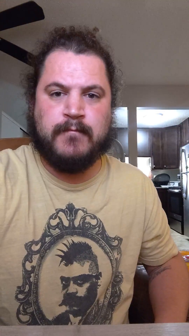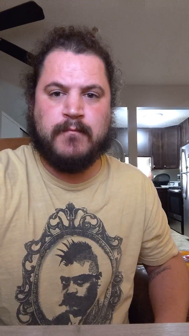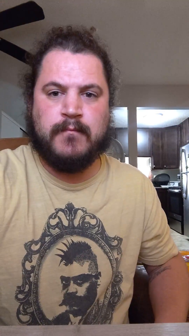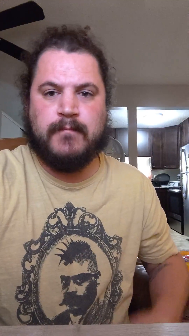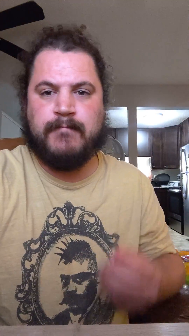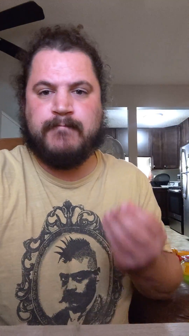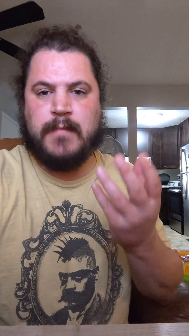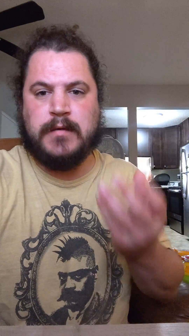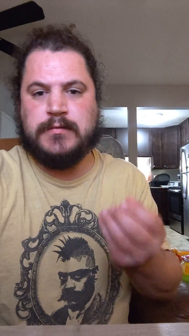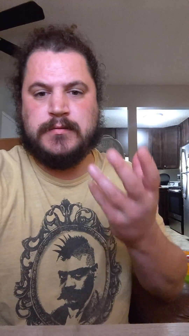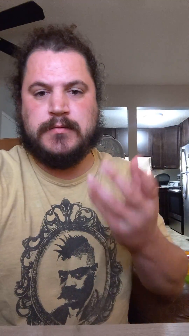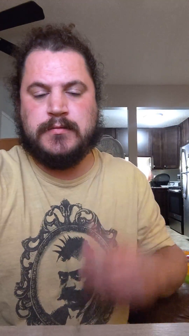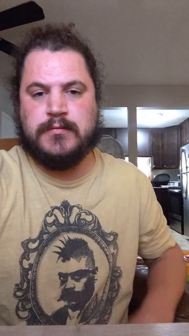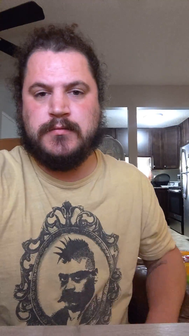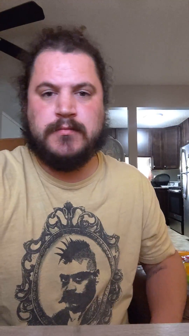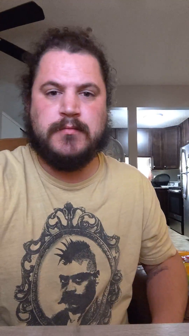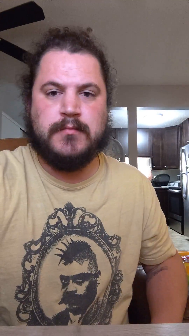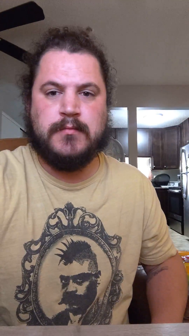plants